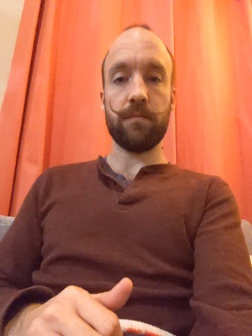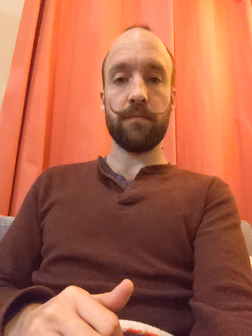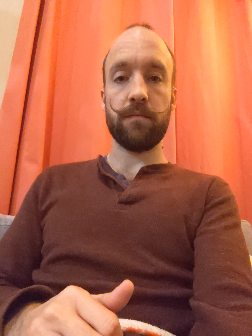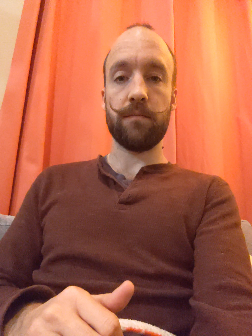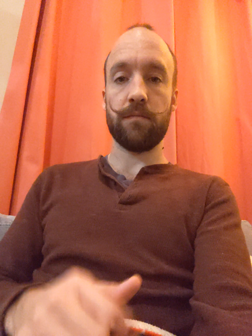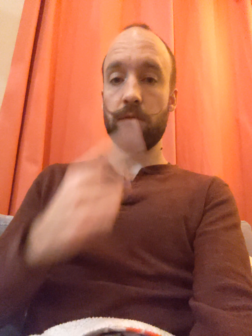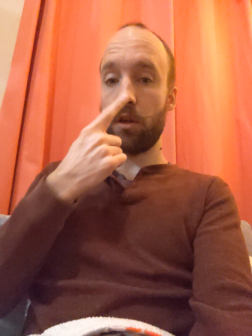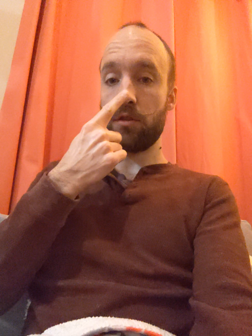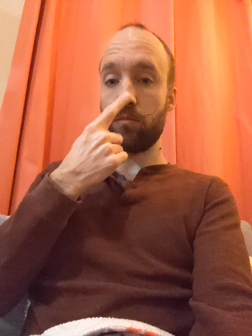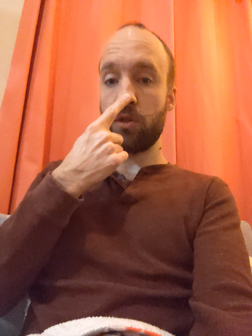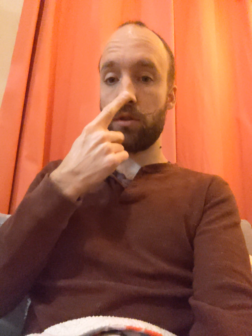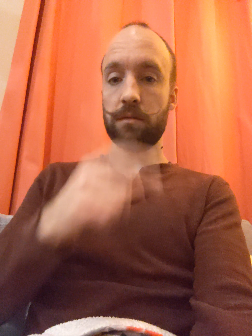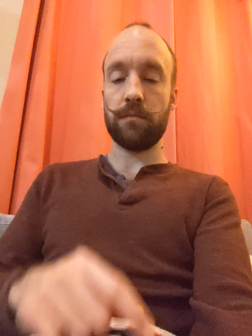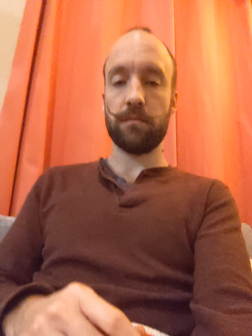nose